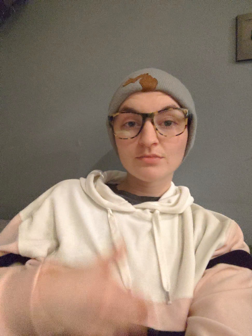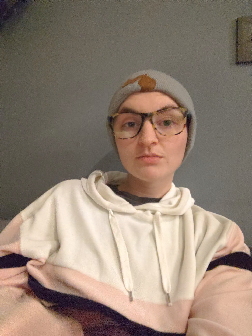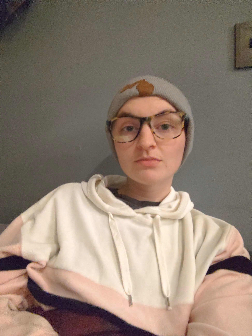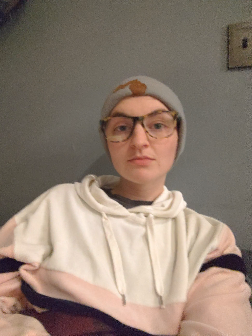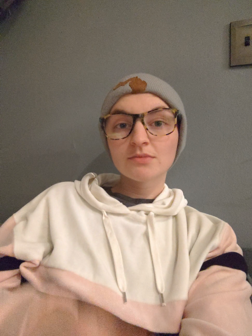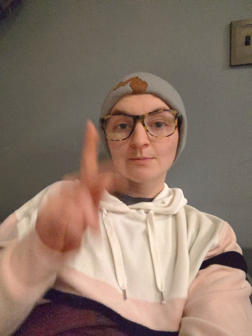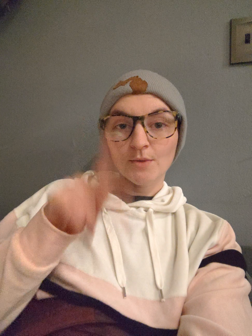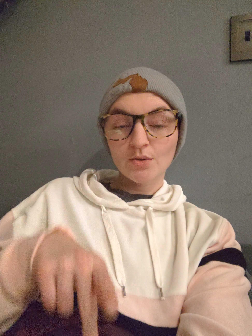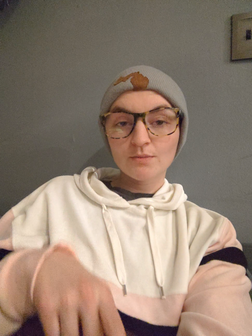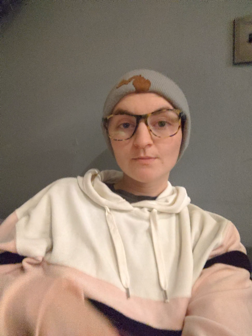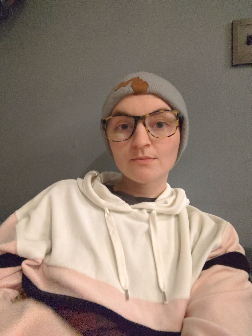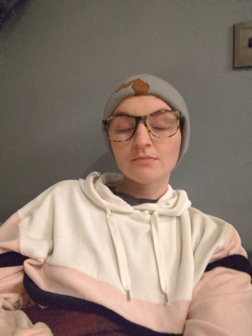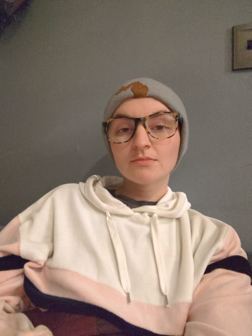person